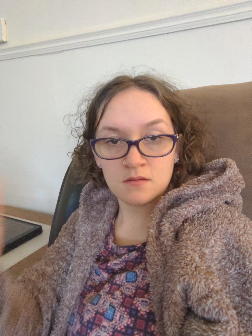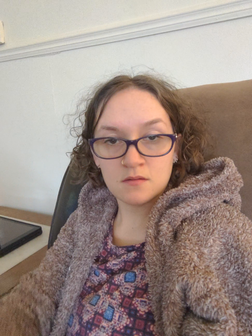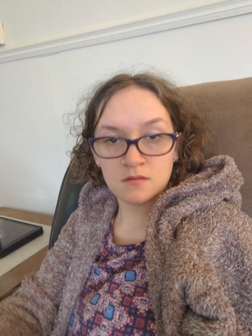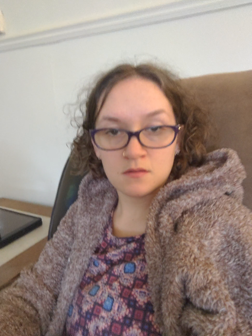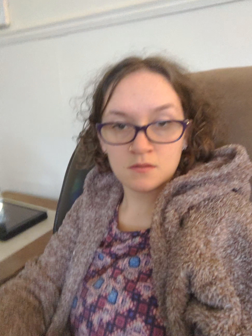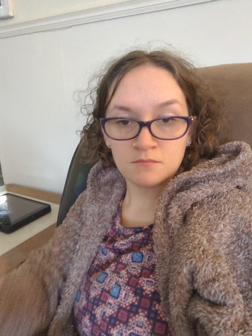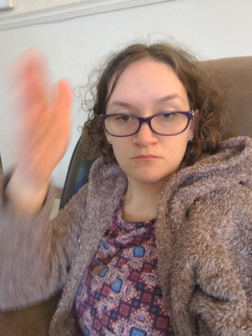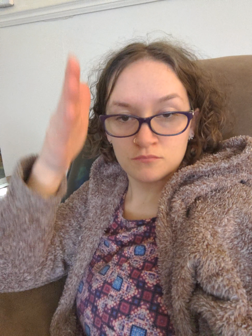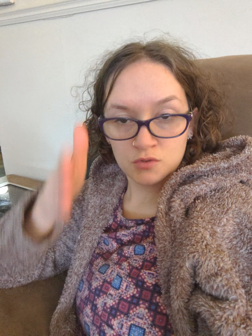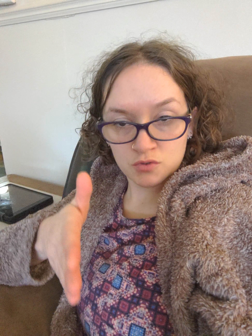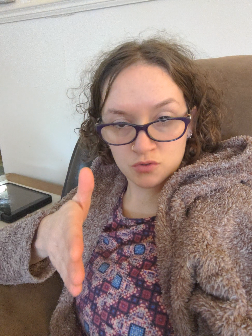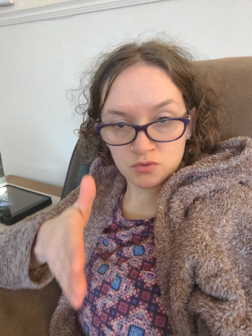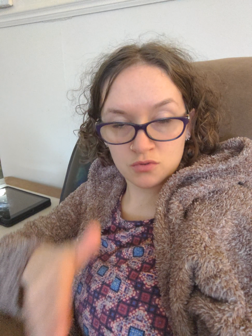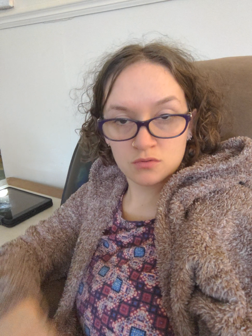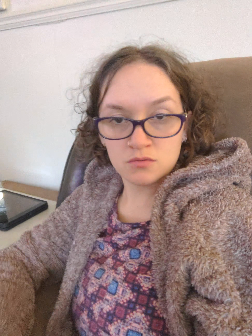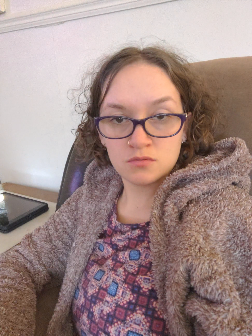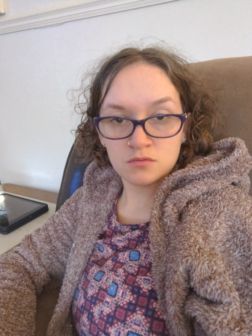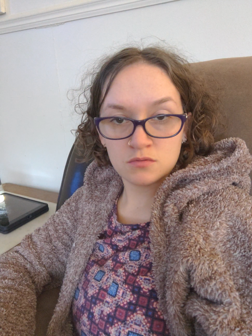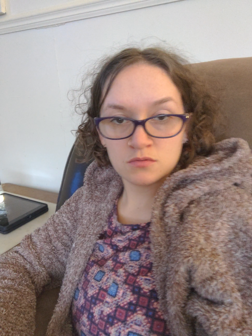person